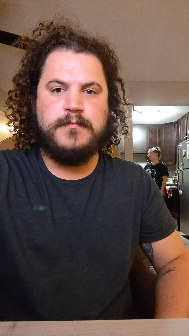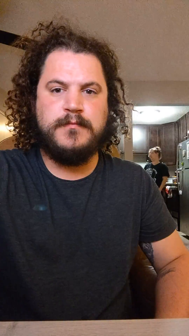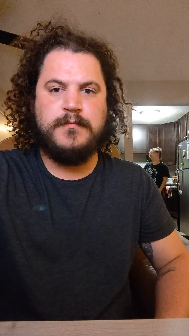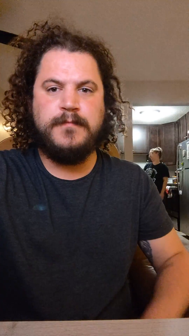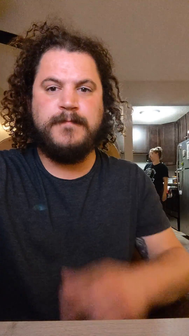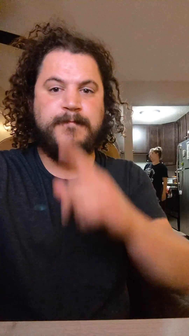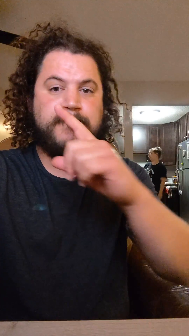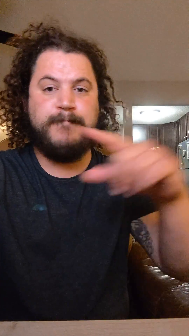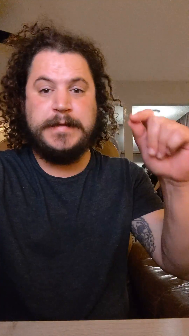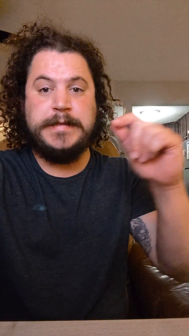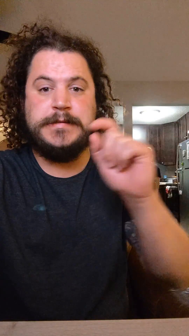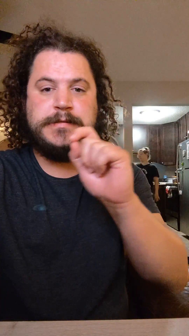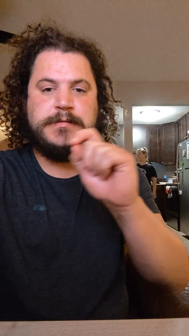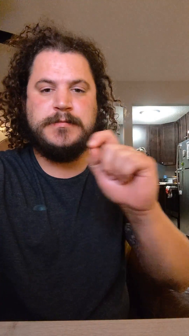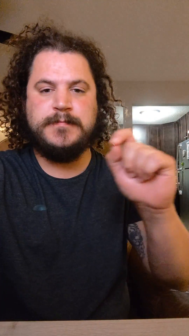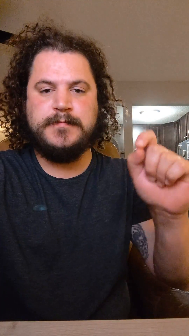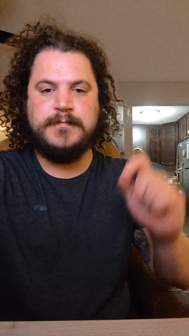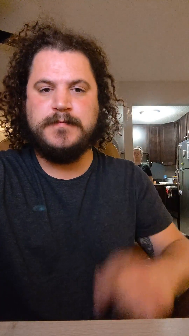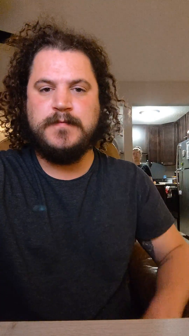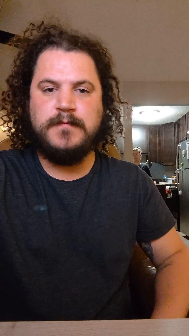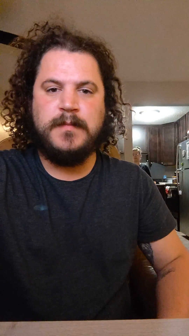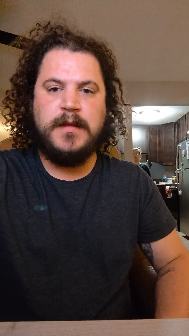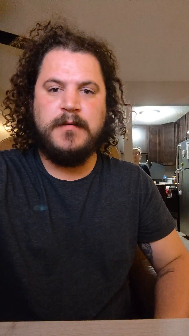peas